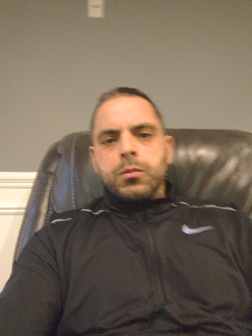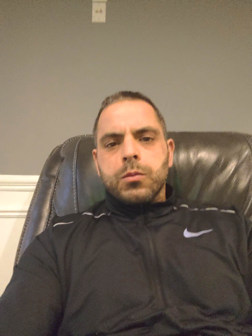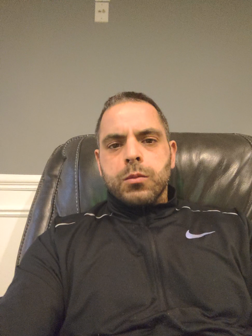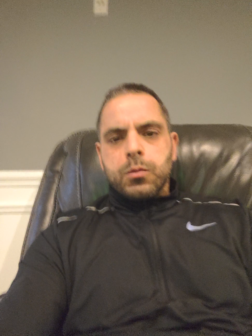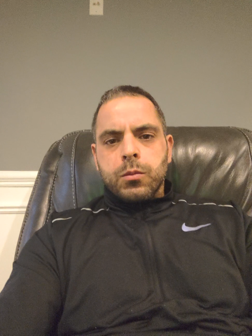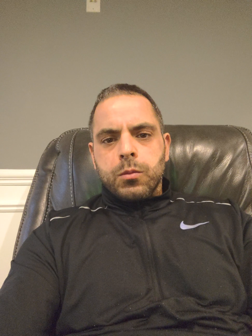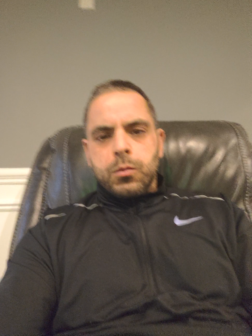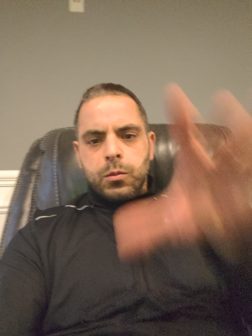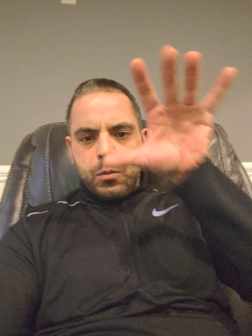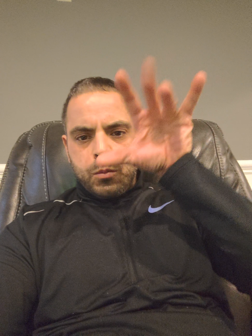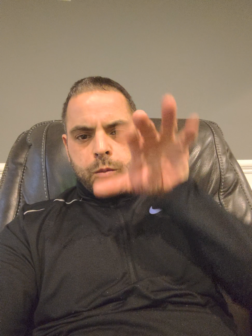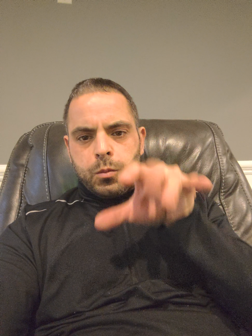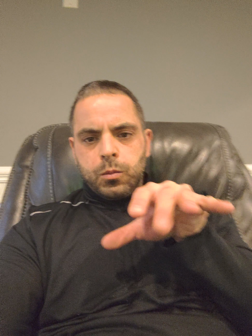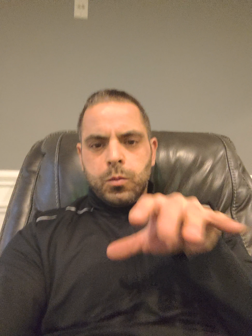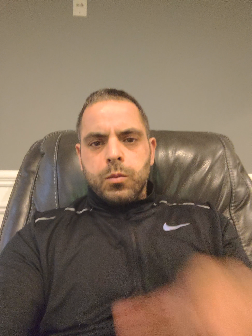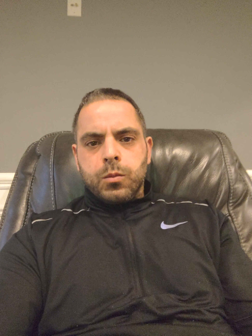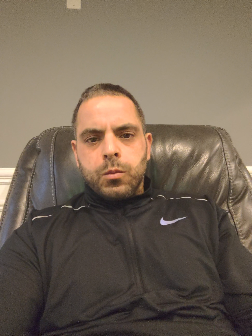snow